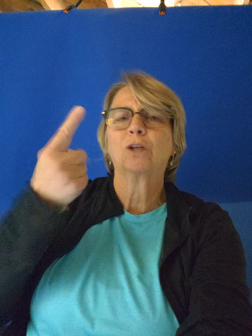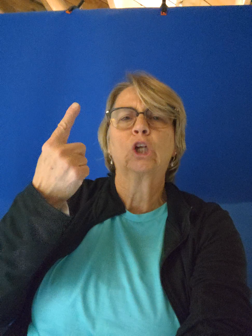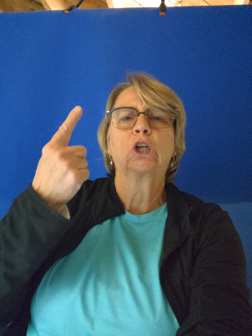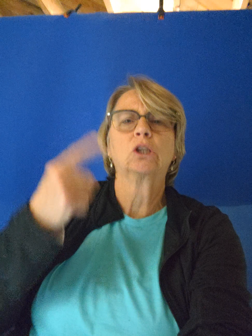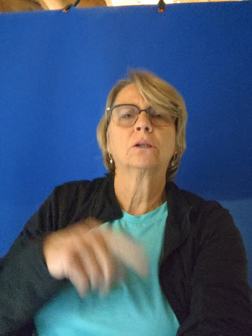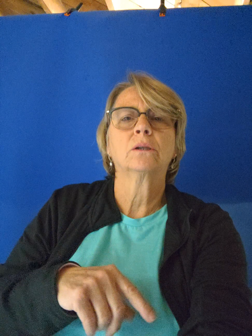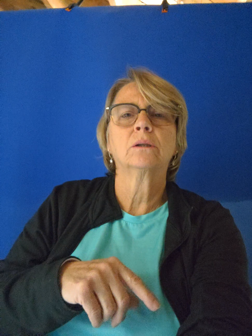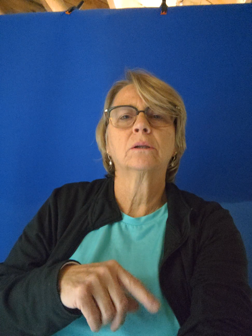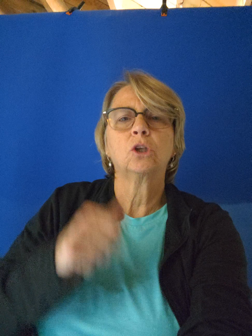first